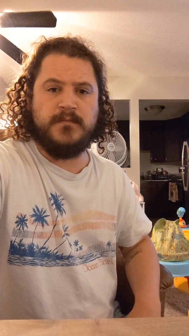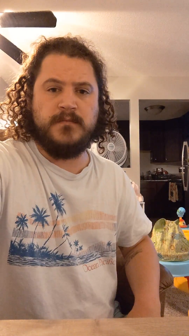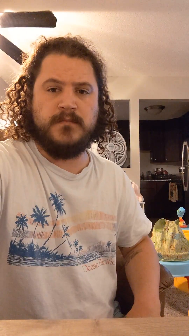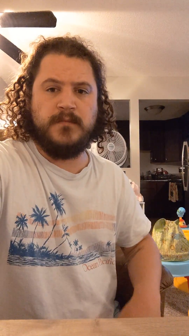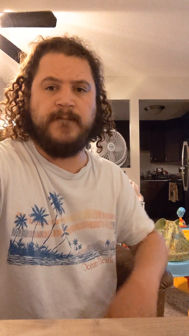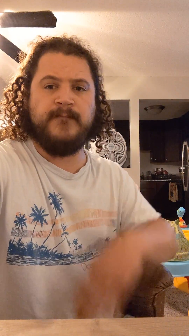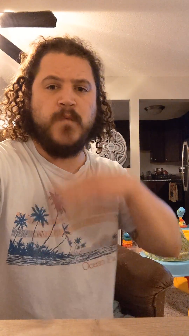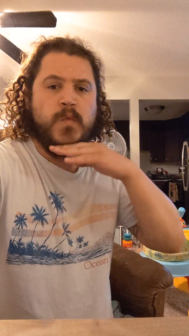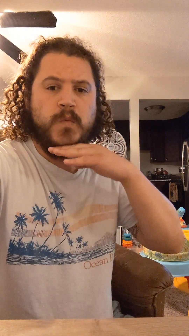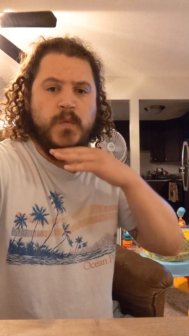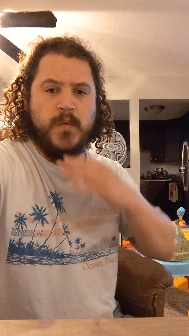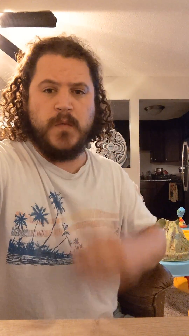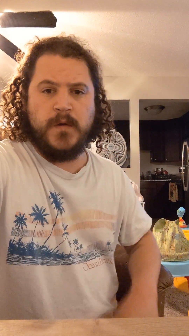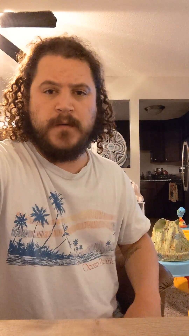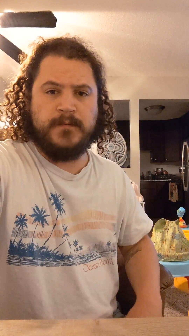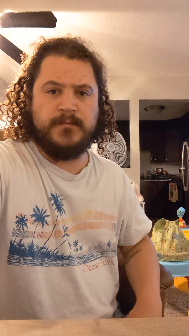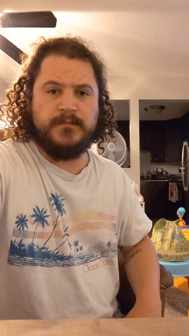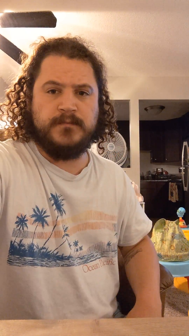full